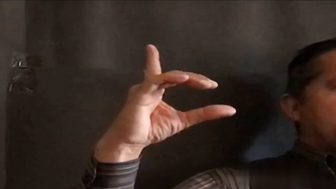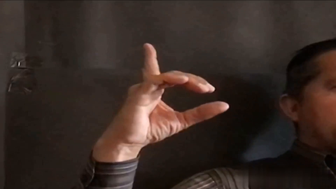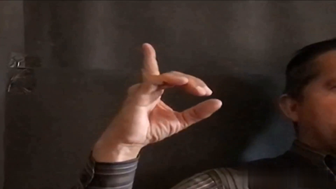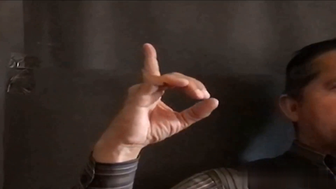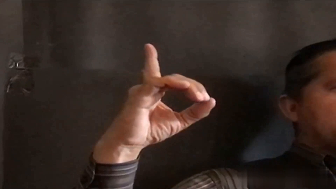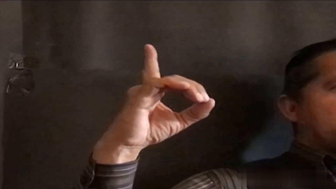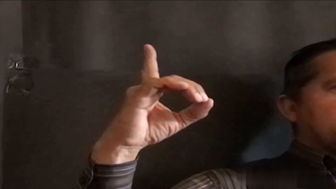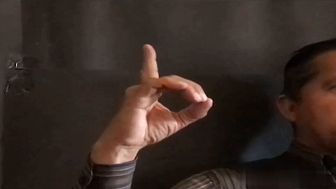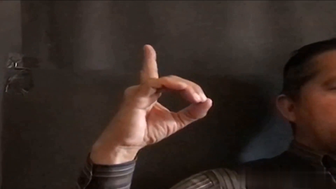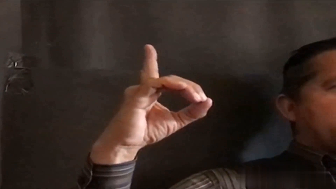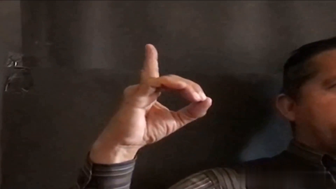ठ